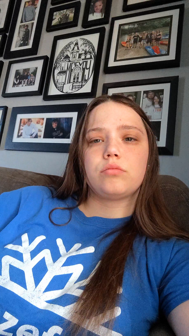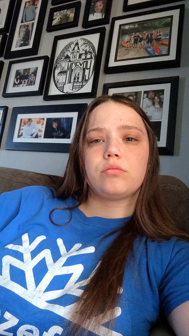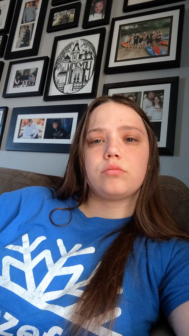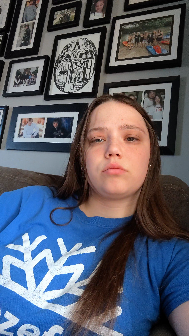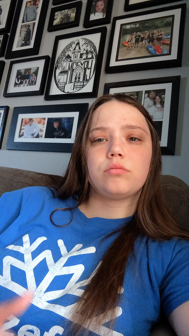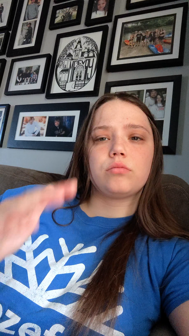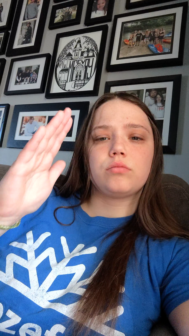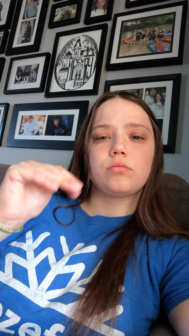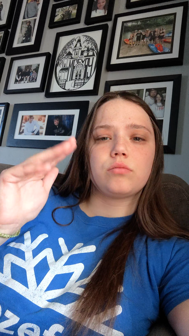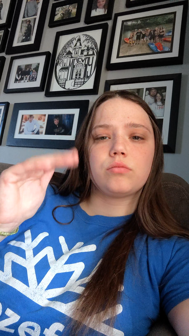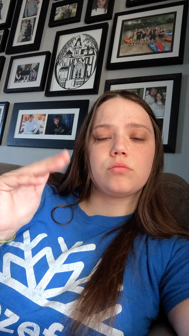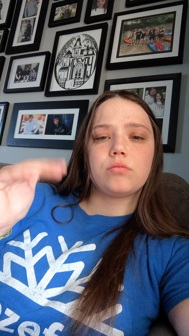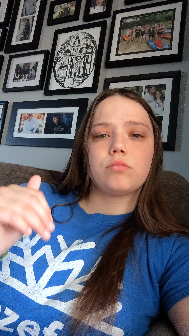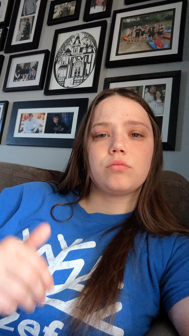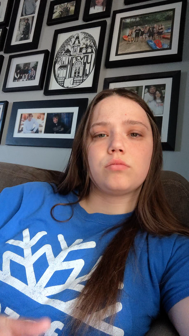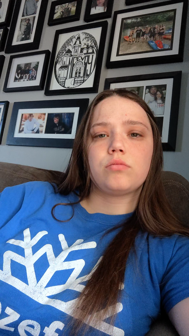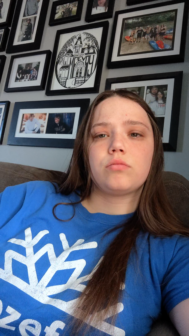downtown